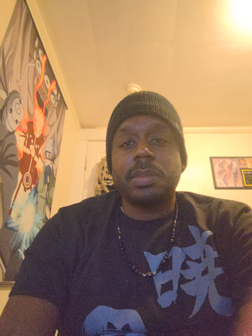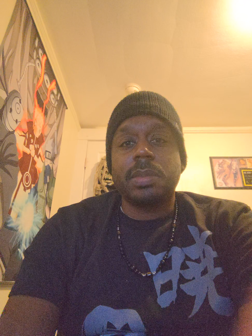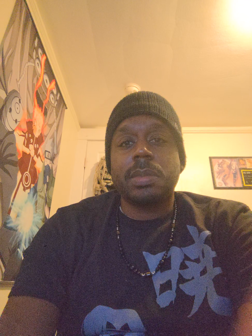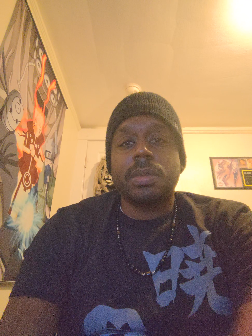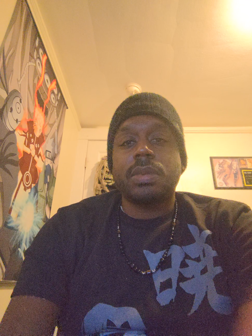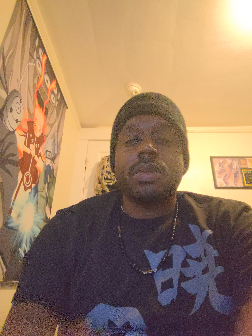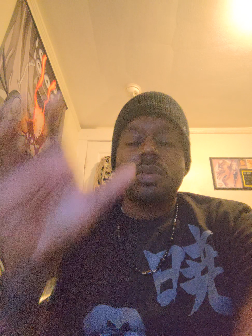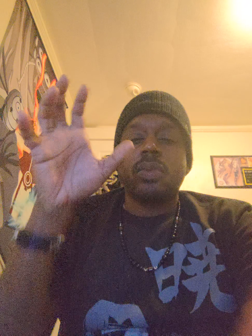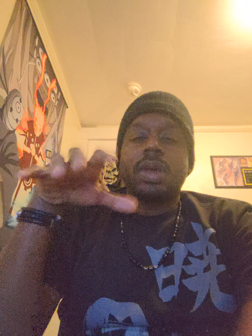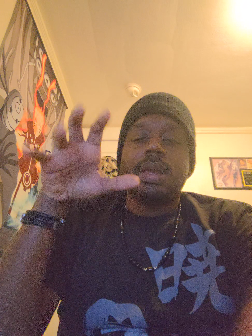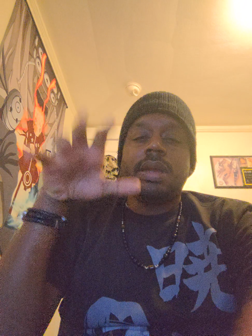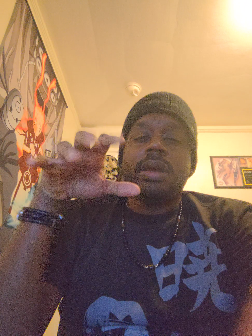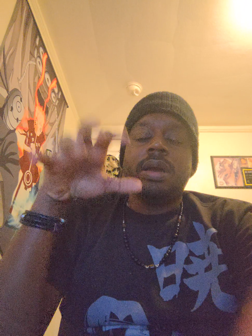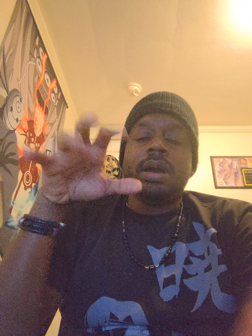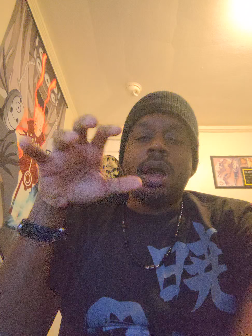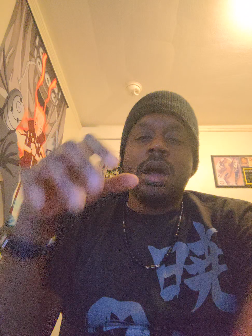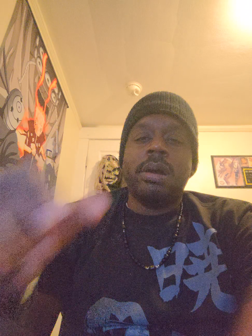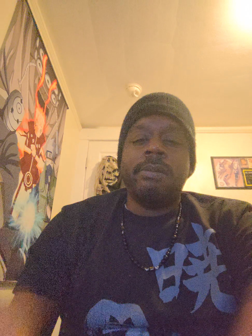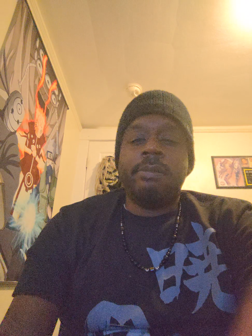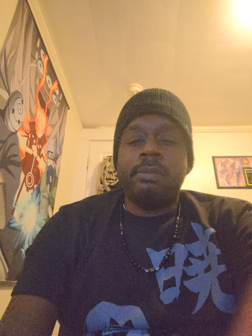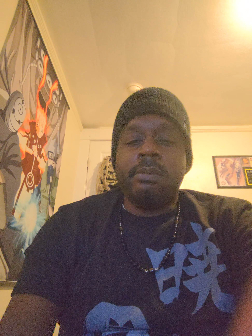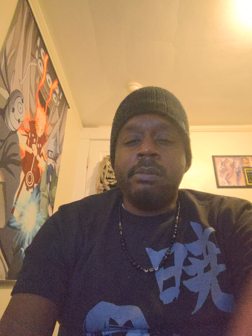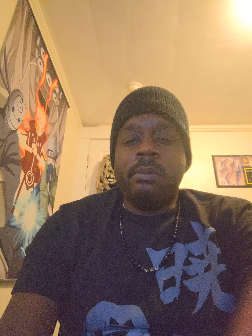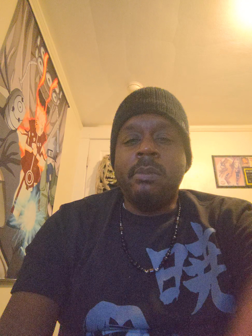rain